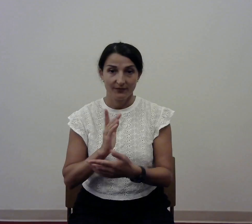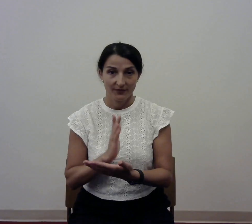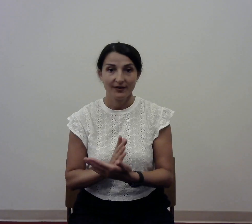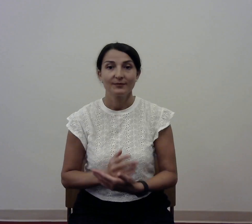var